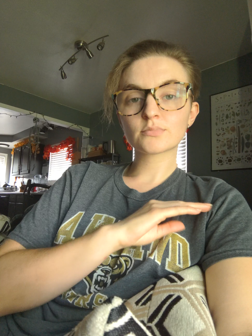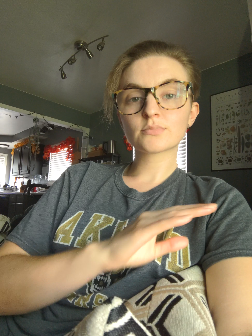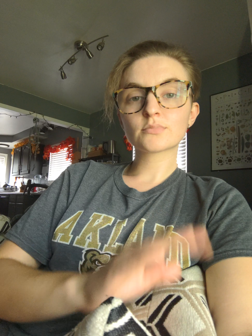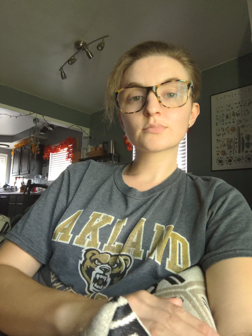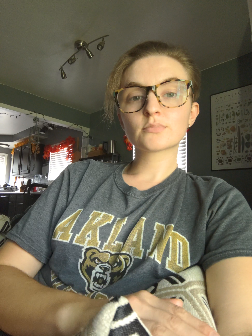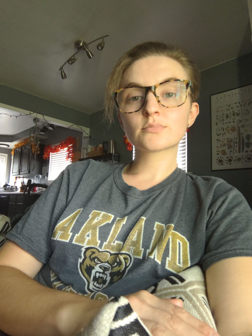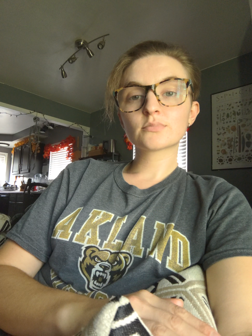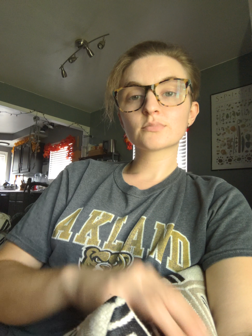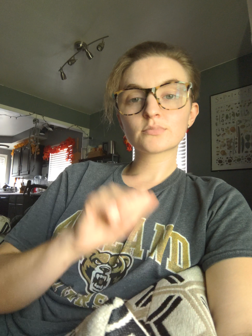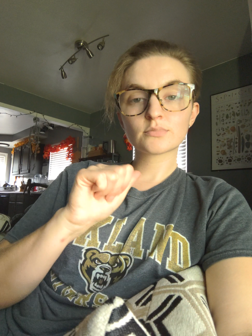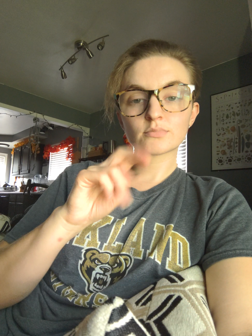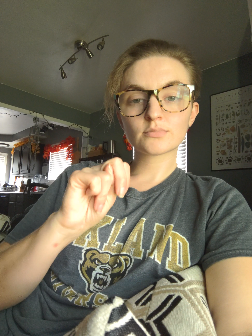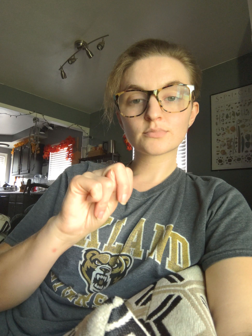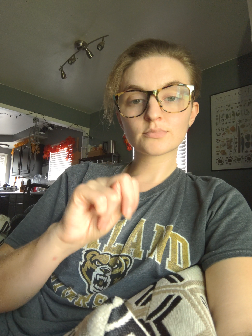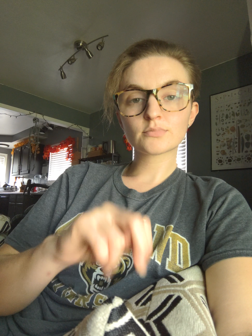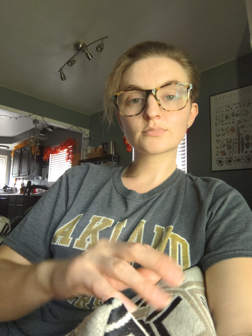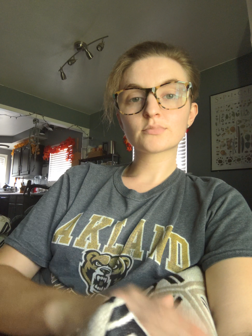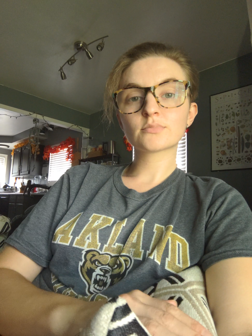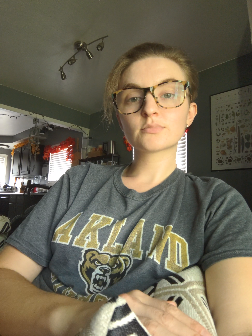an